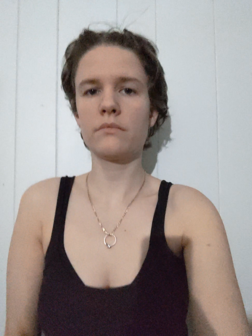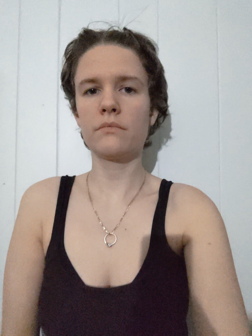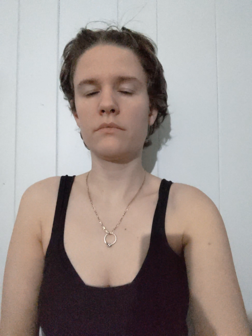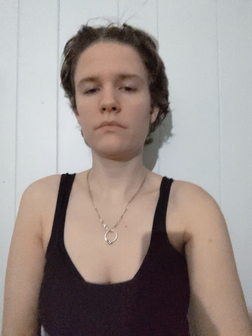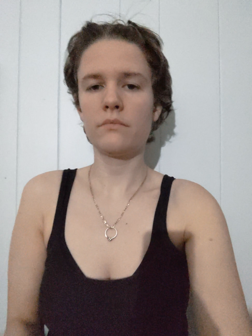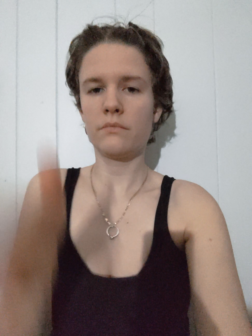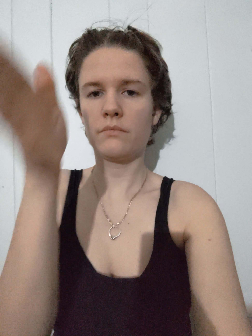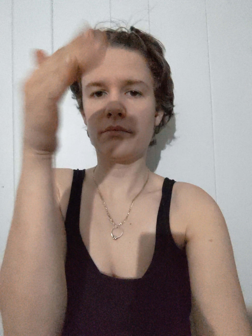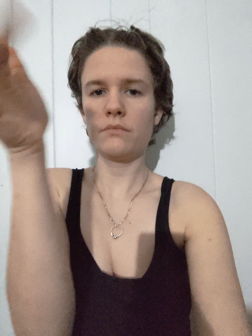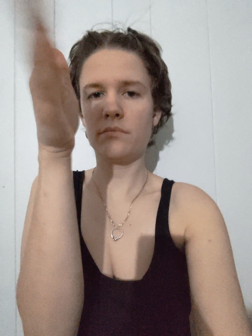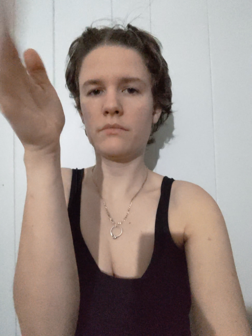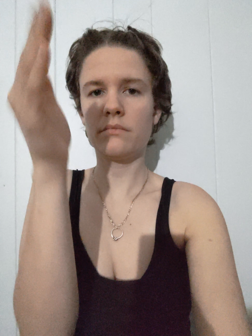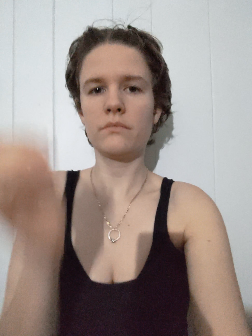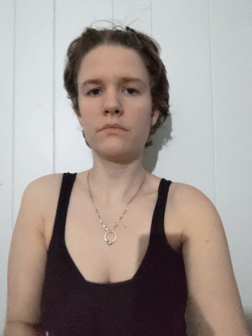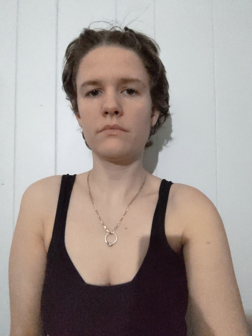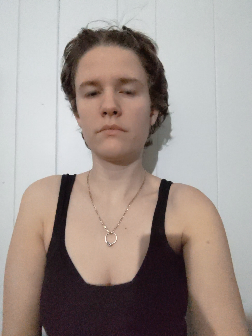flag